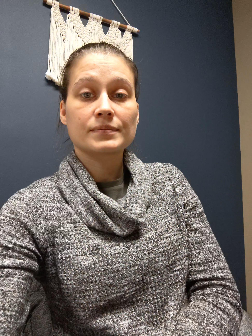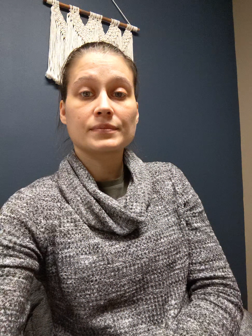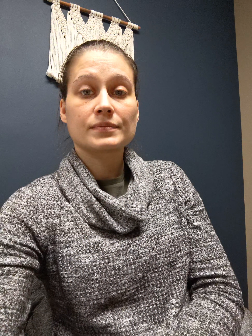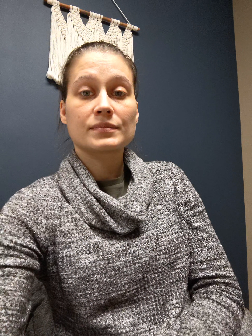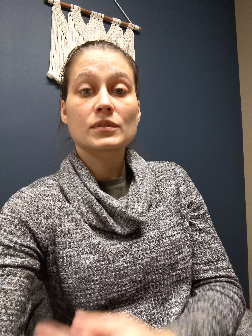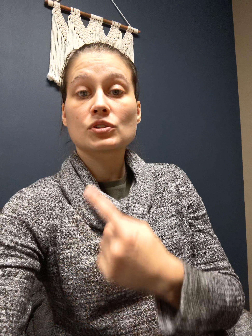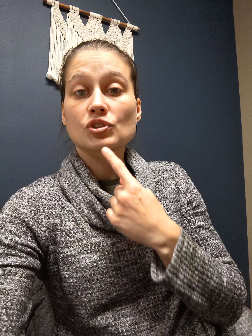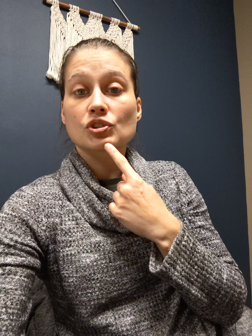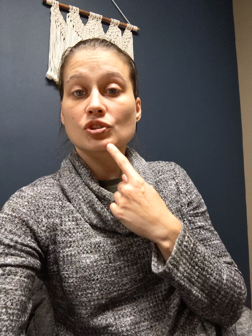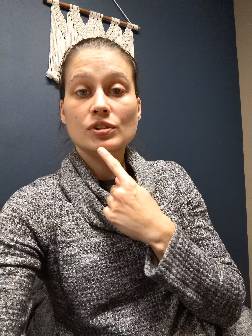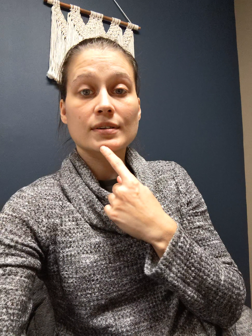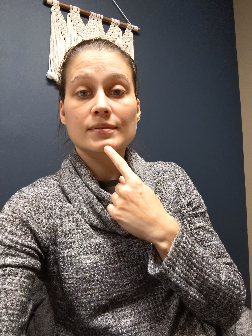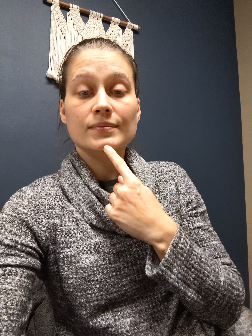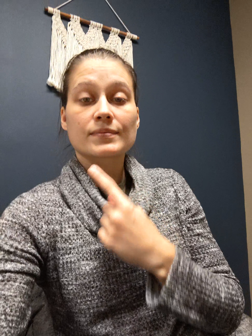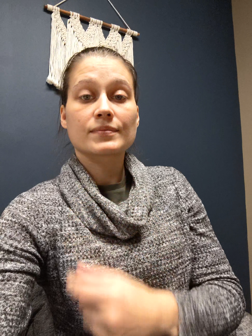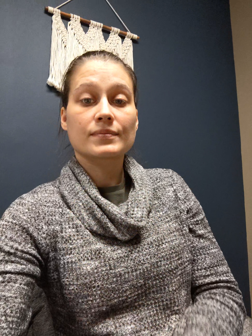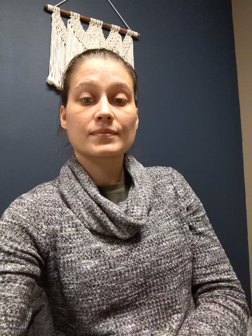chin